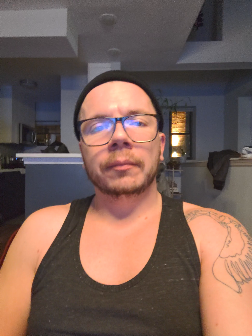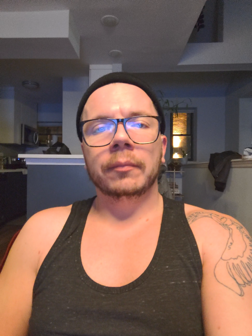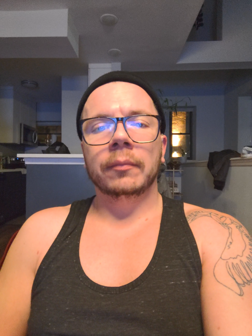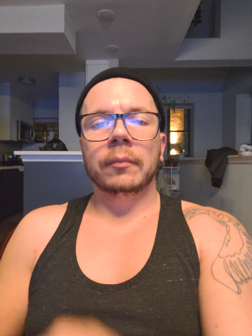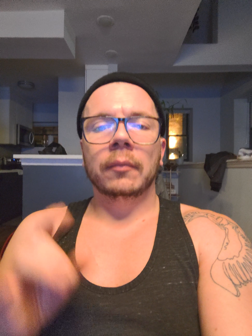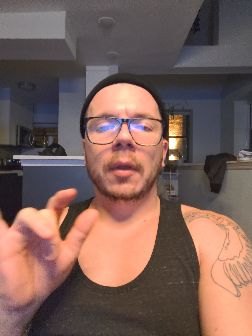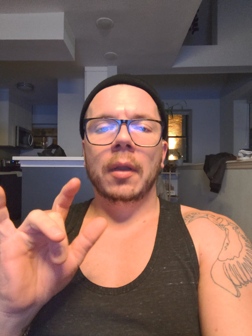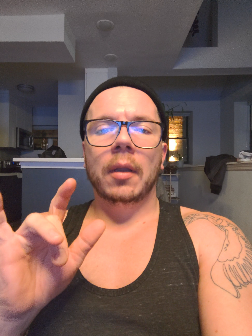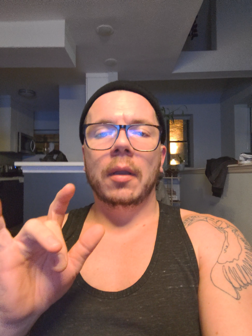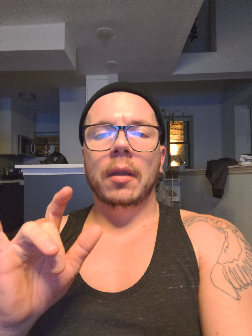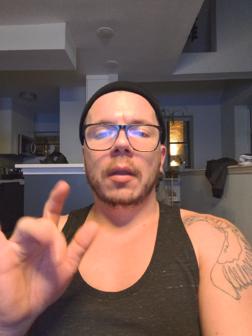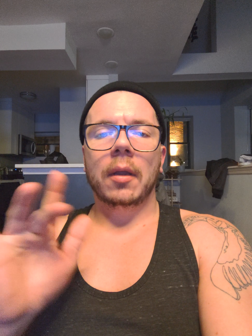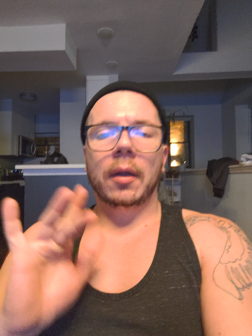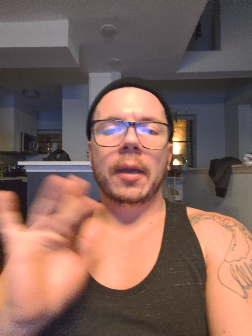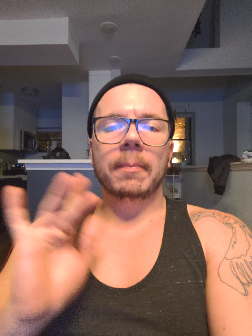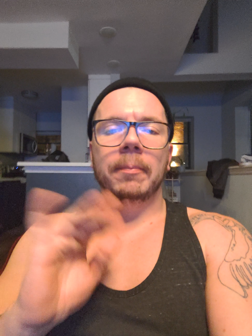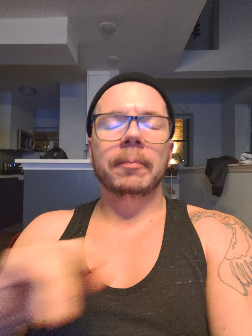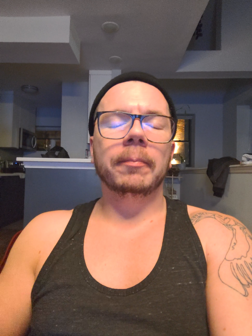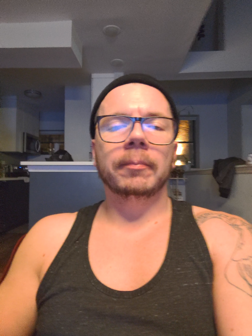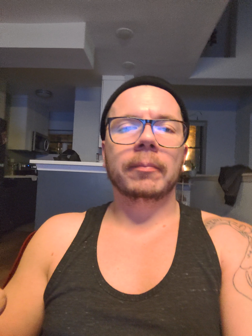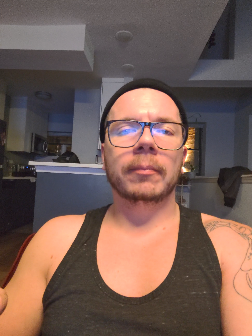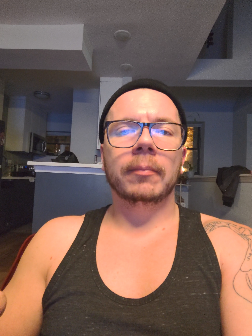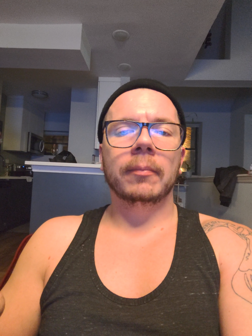yucky